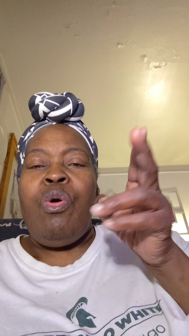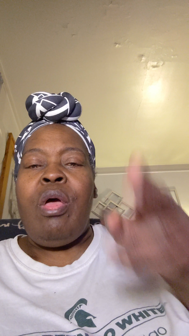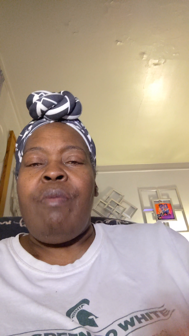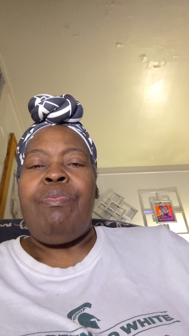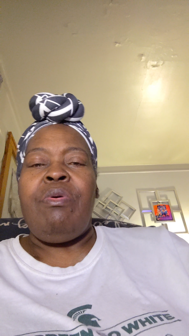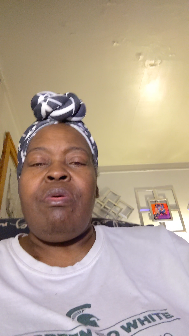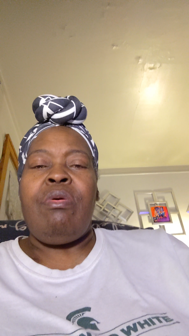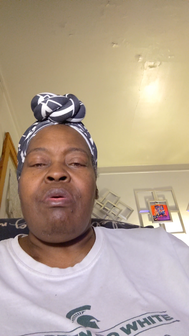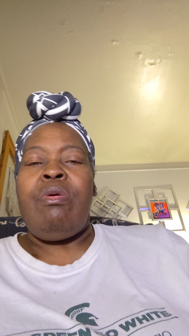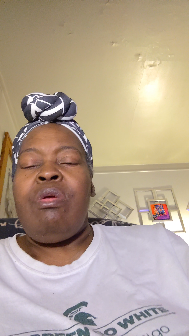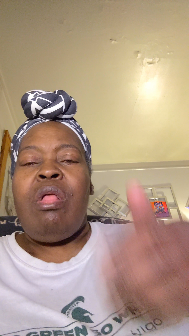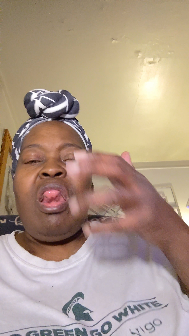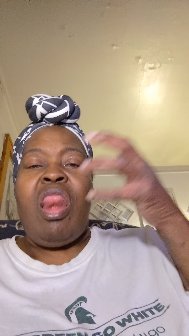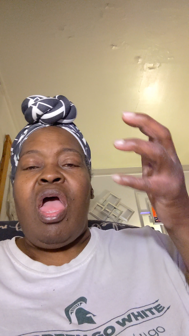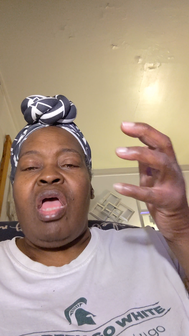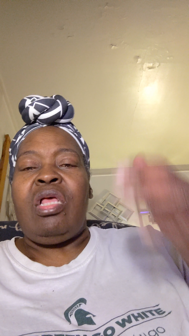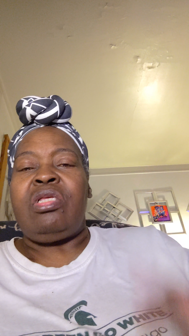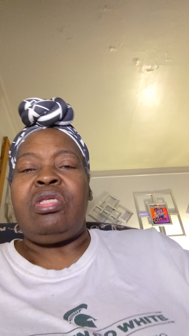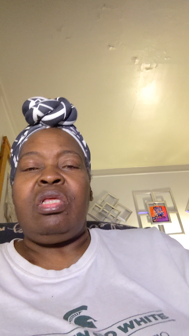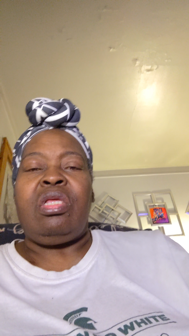a lot